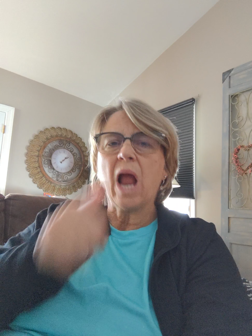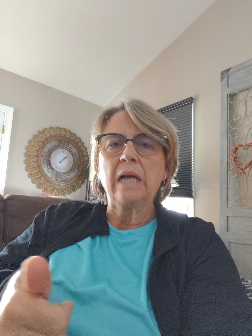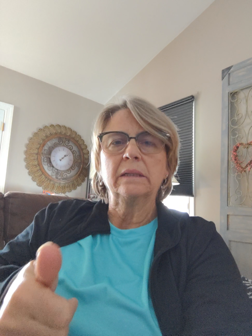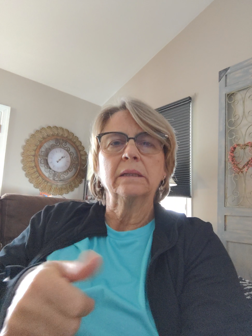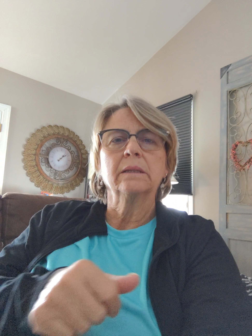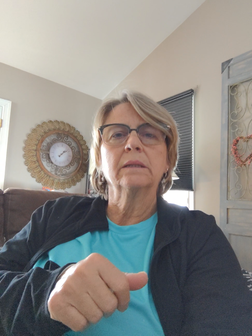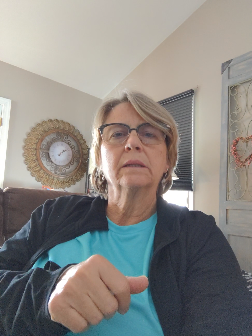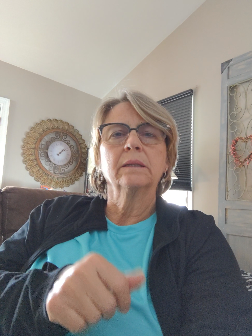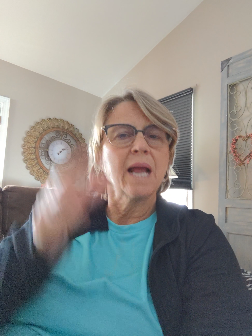not